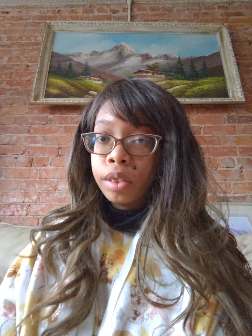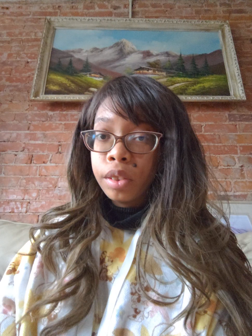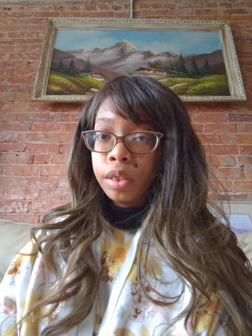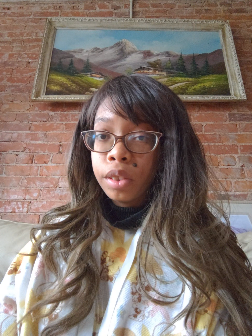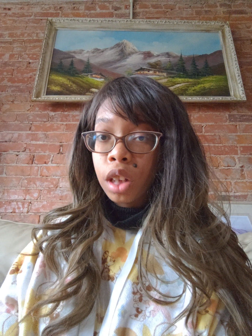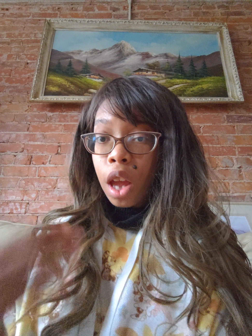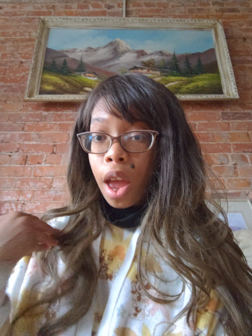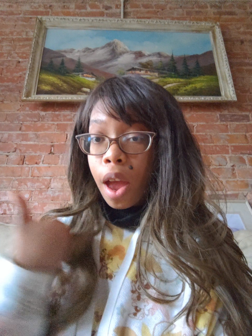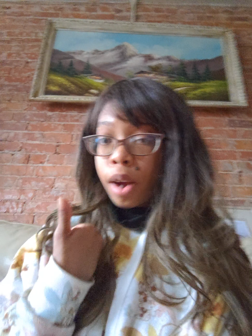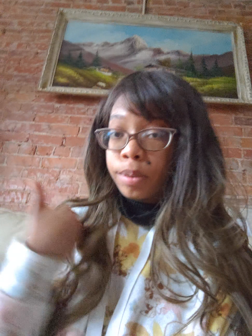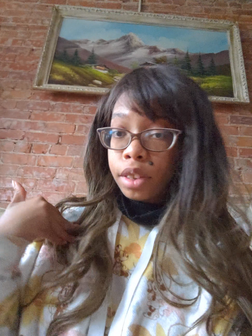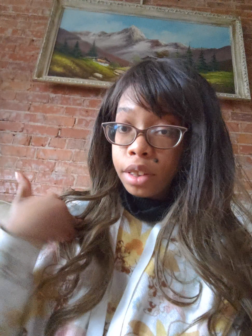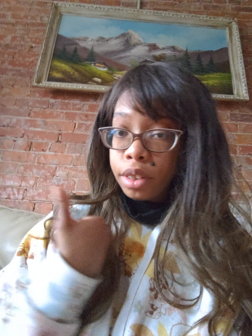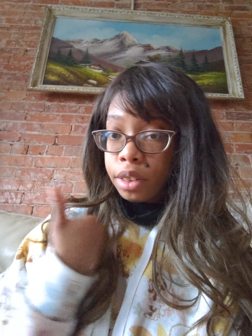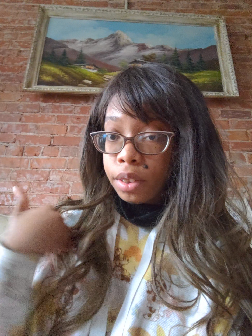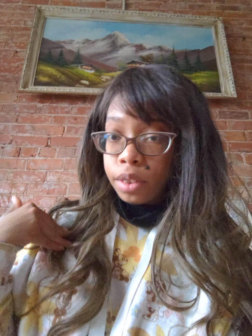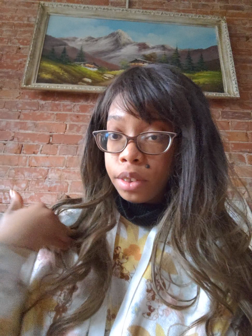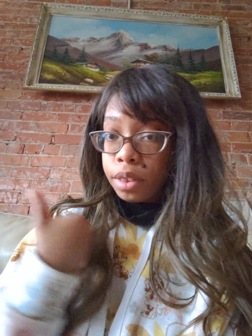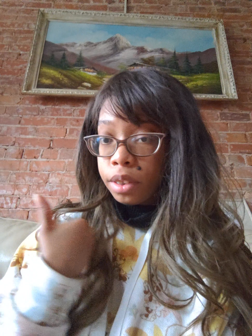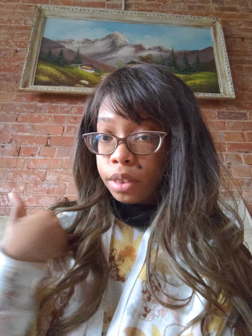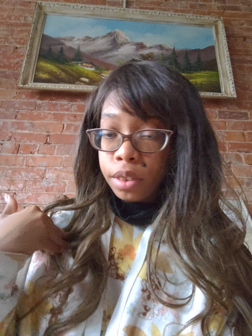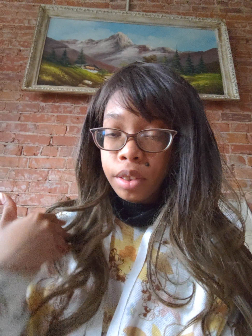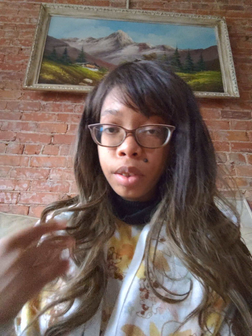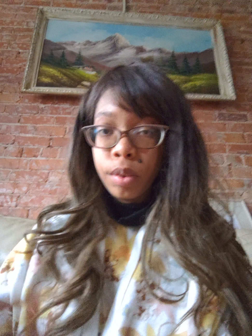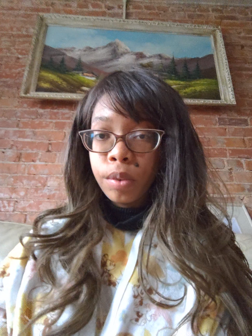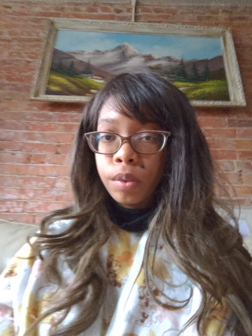animal